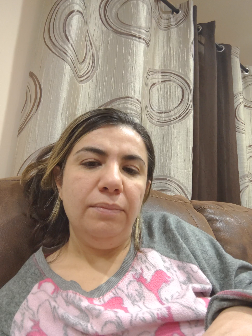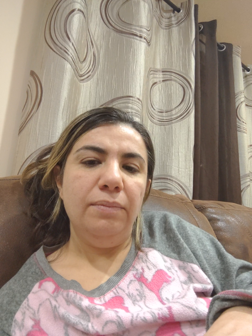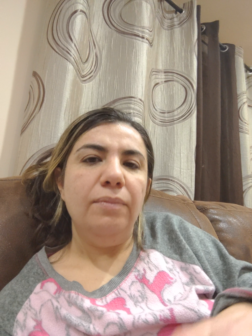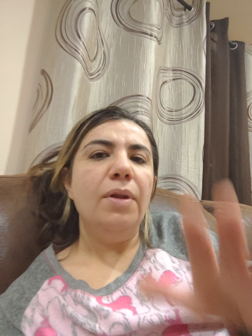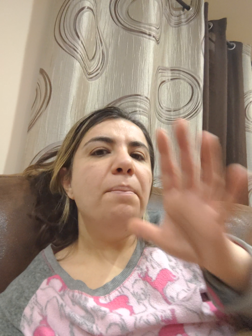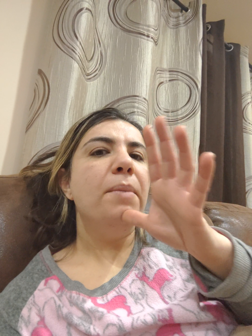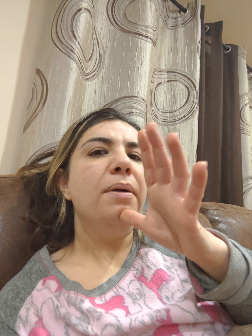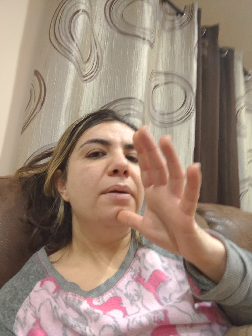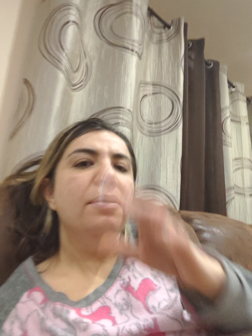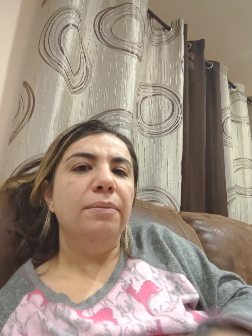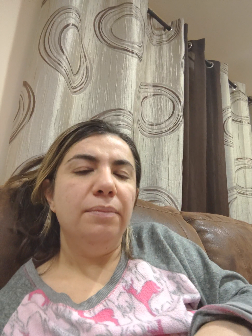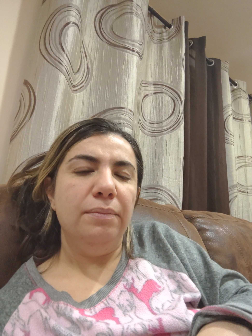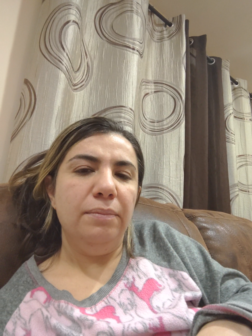mom